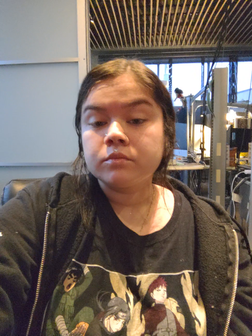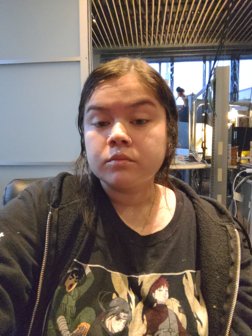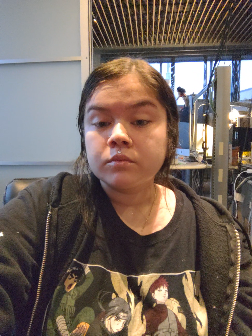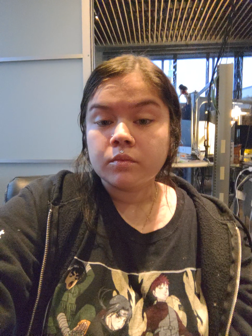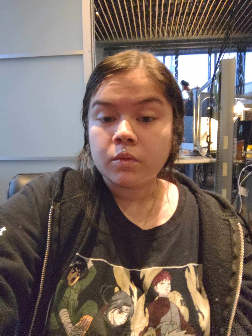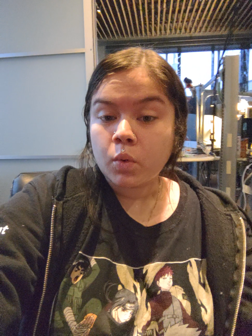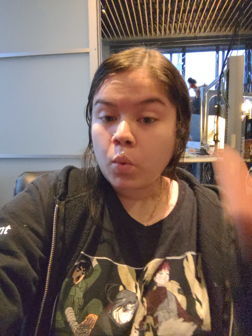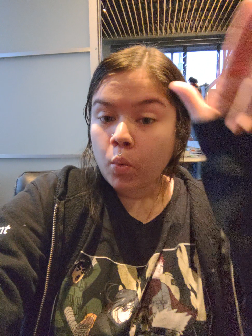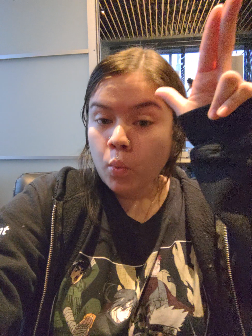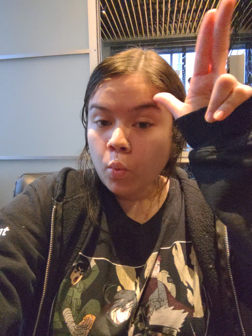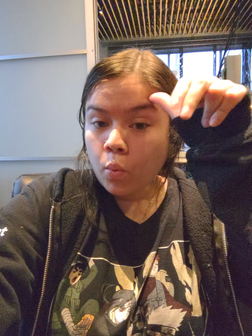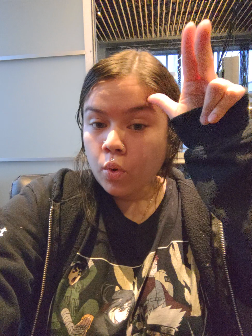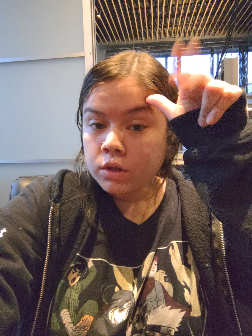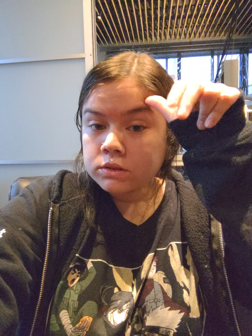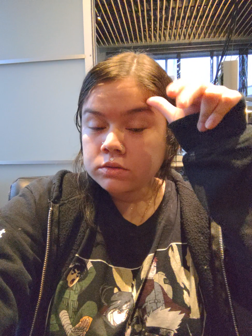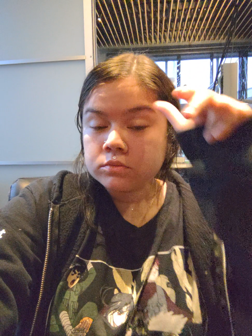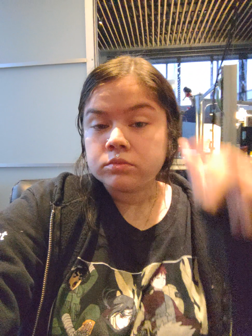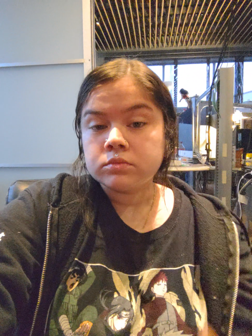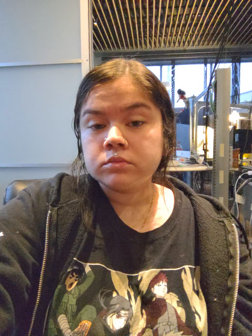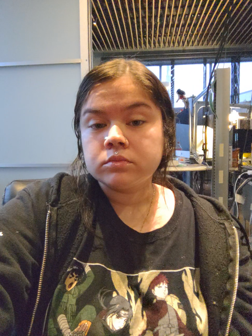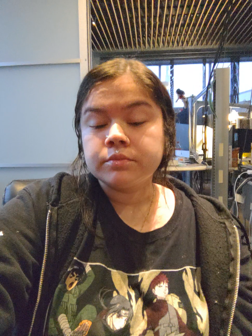horse